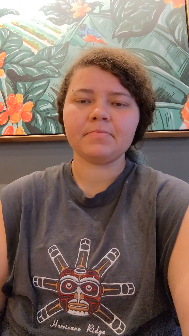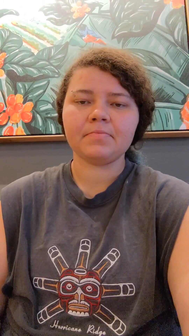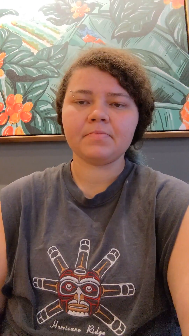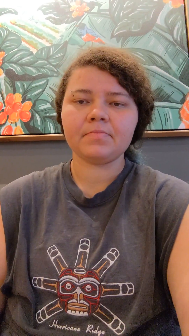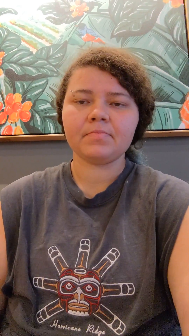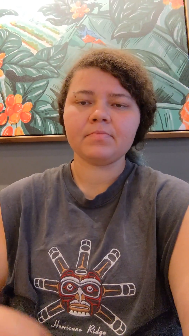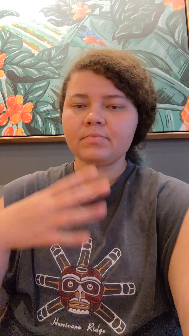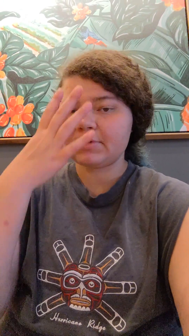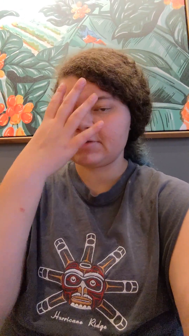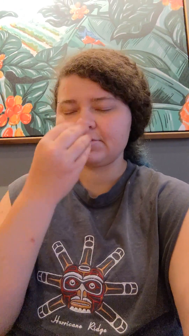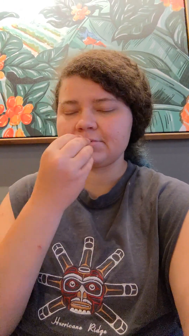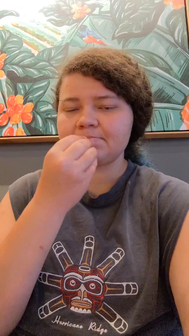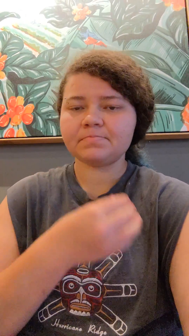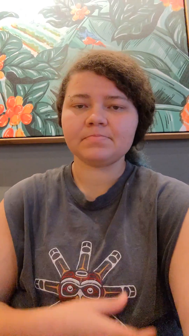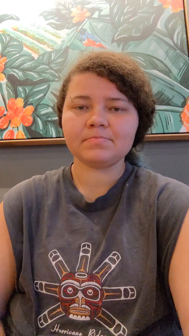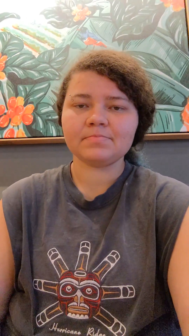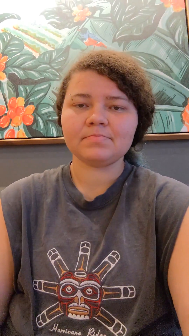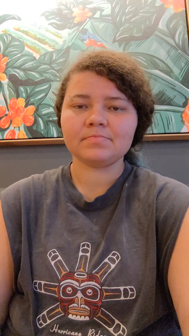asleep